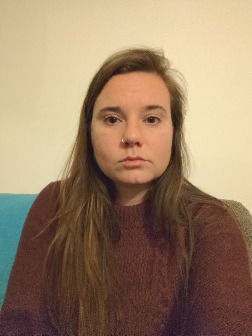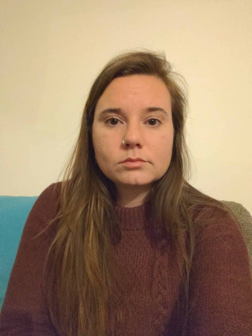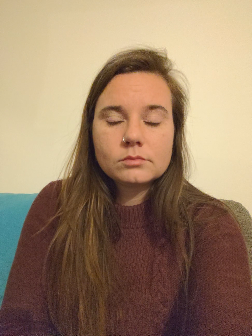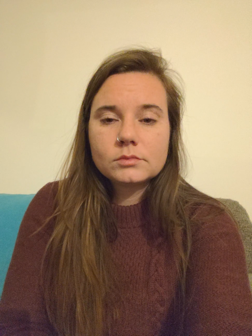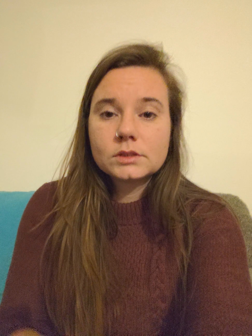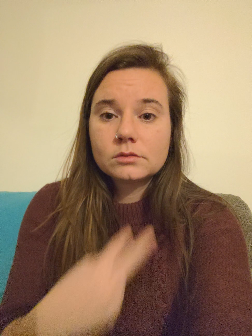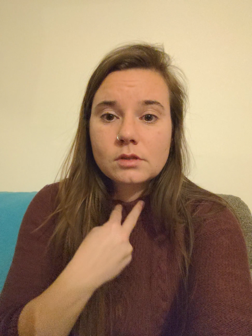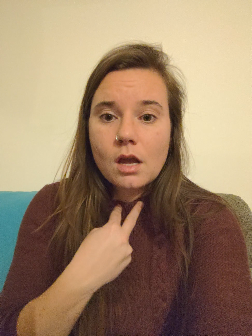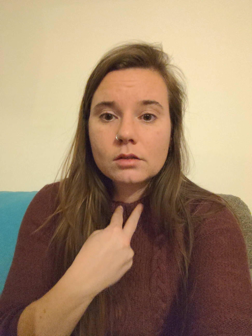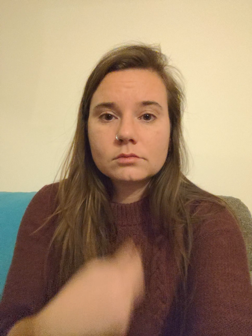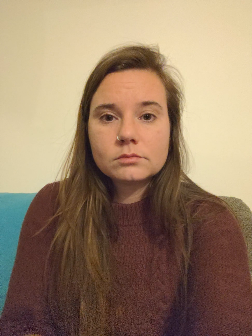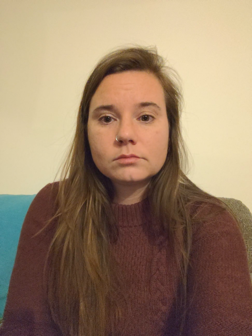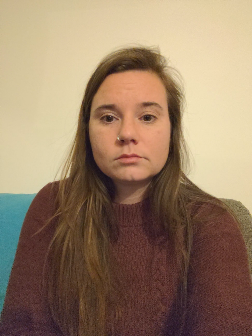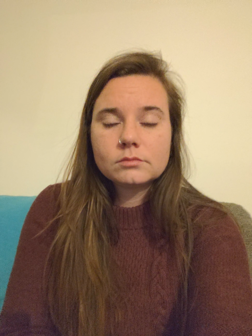stuck